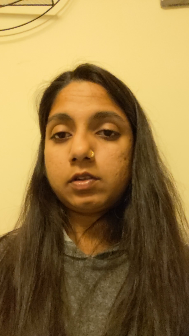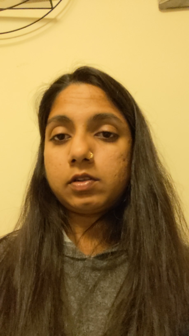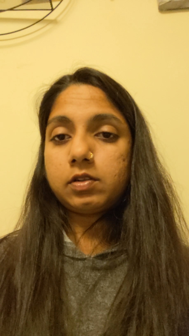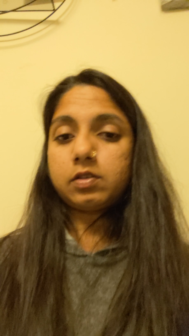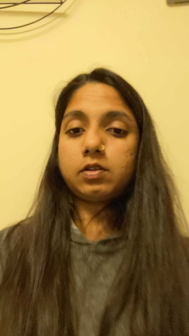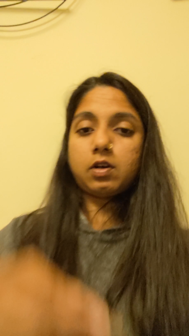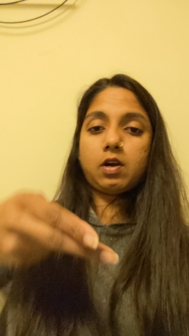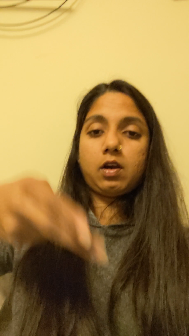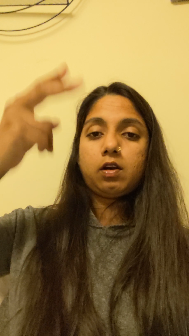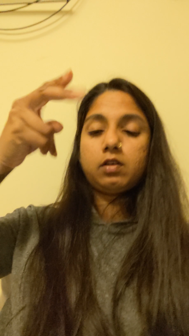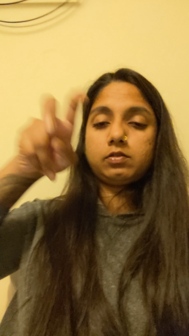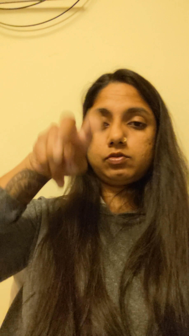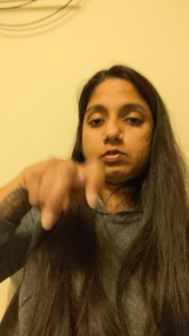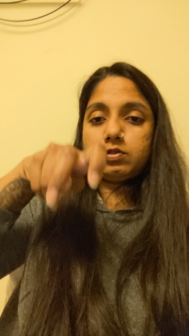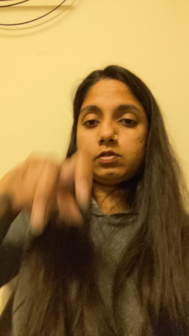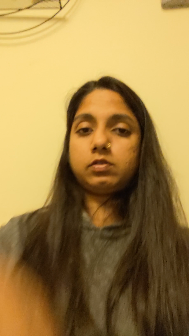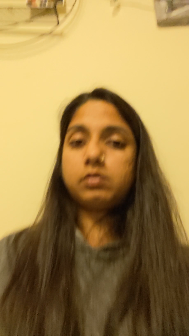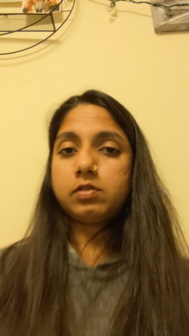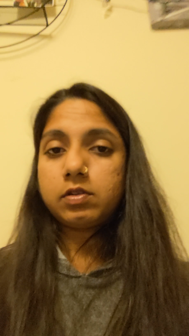high chair